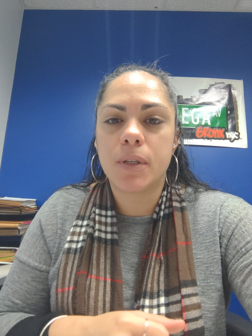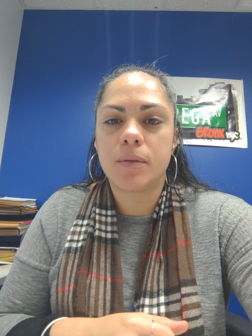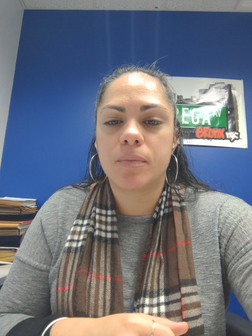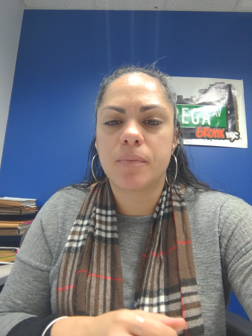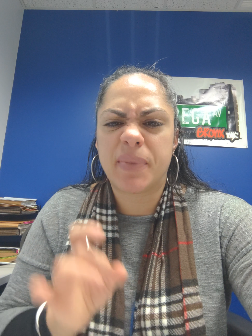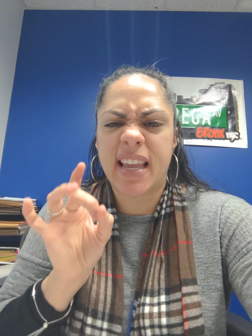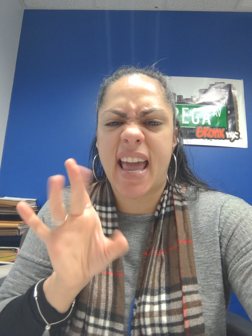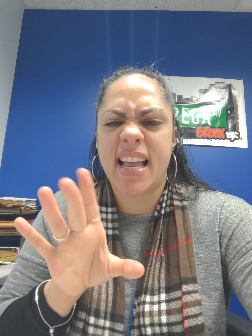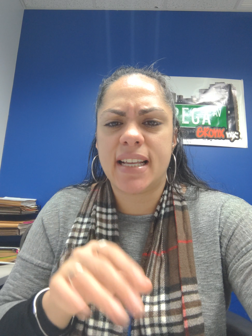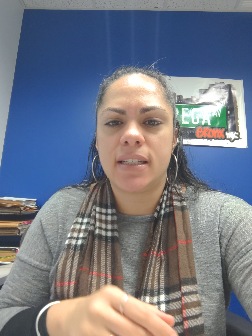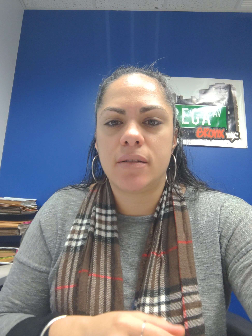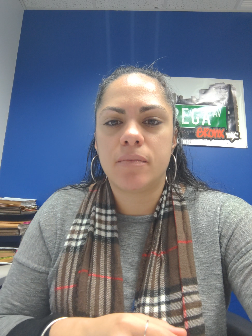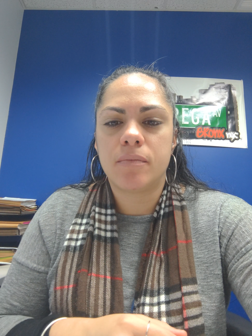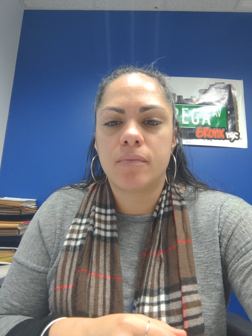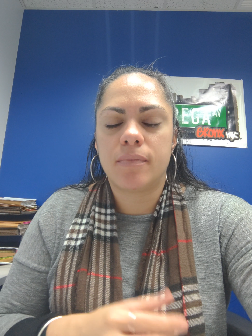hate